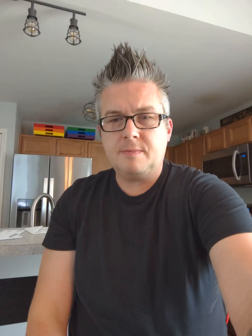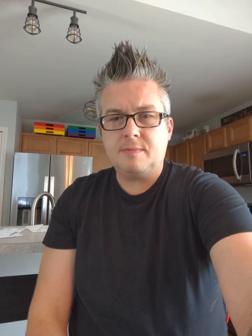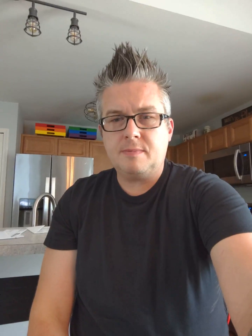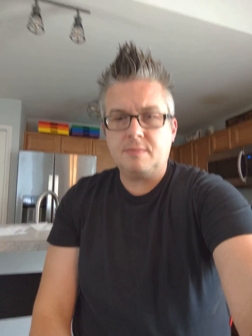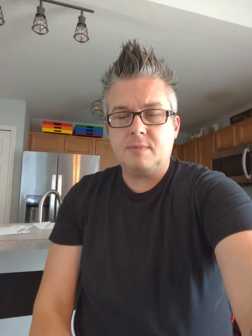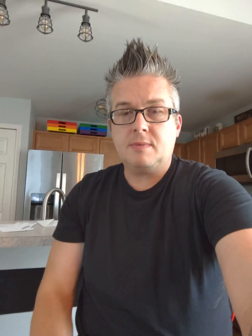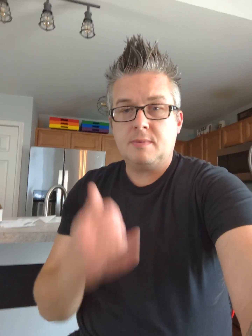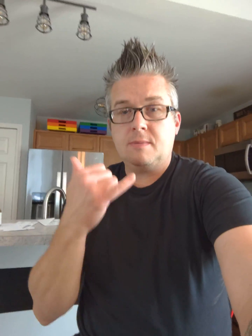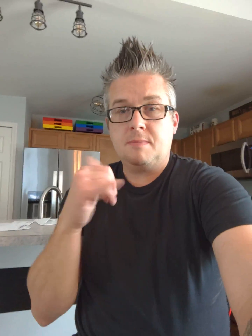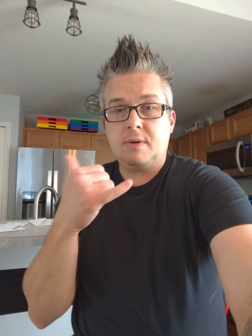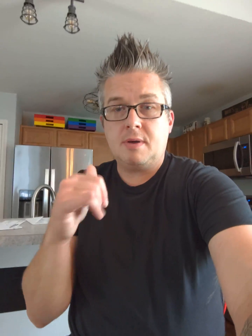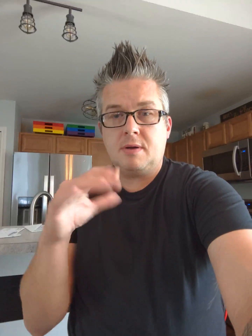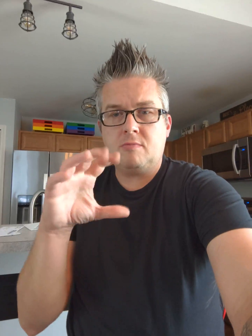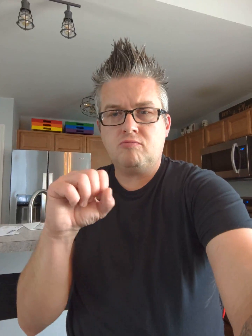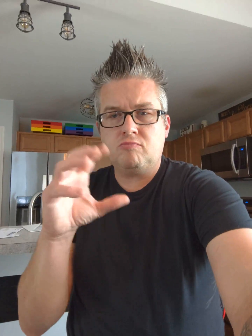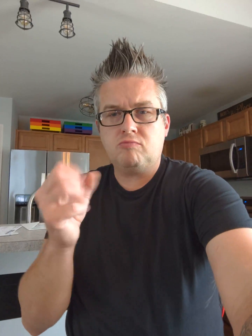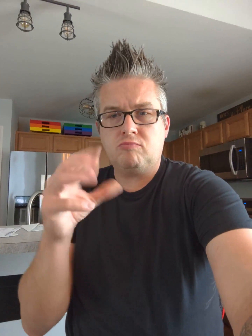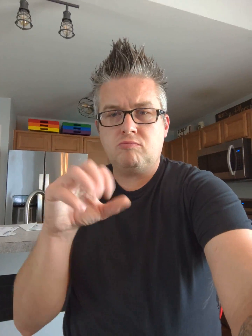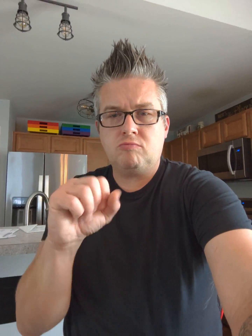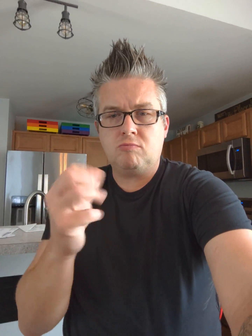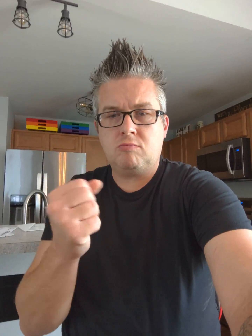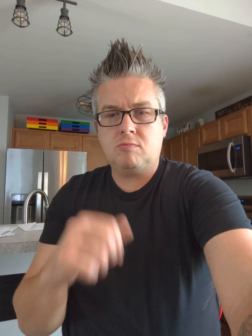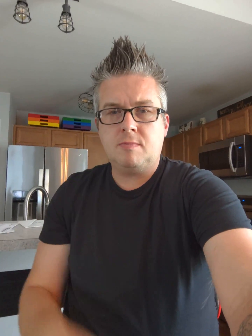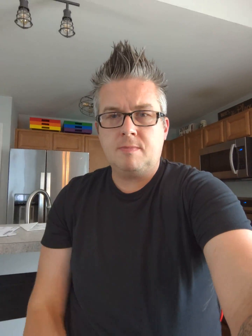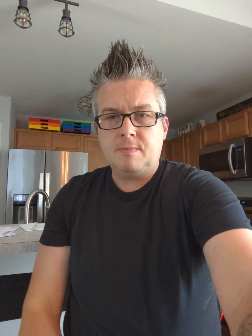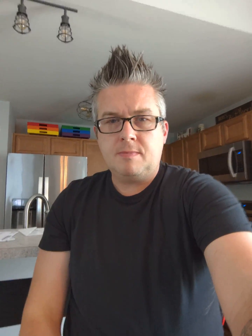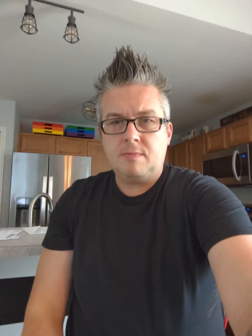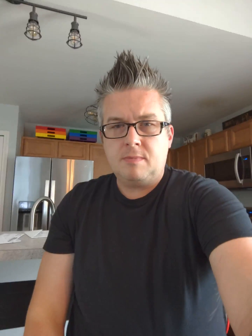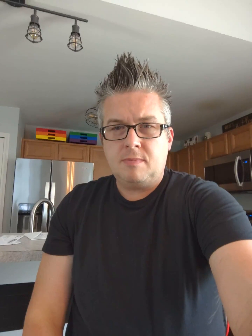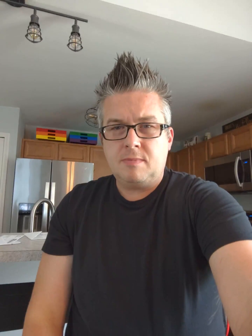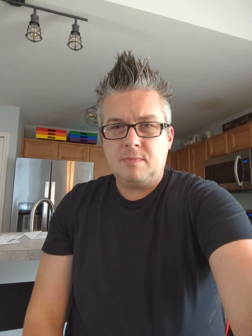play dough